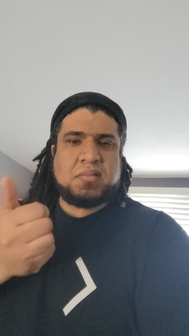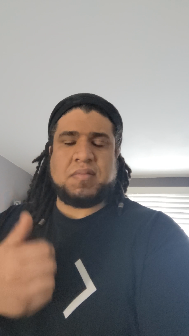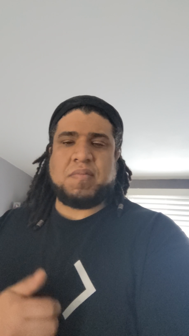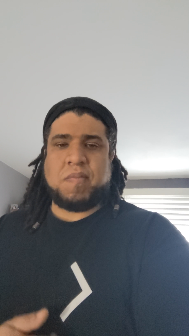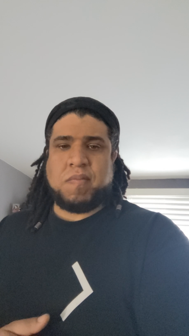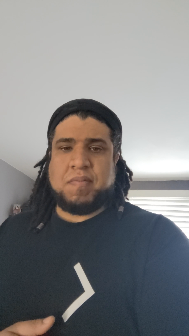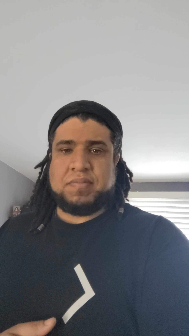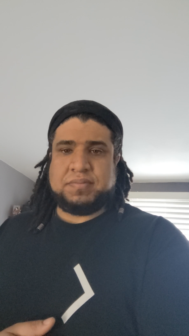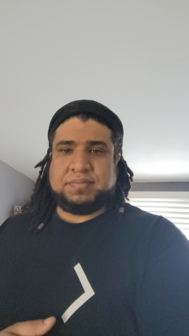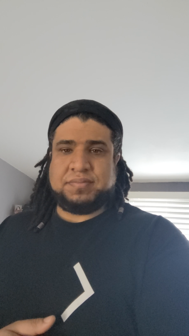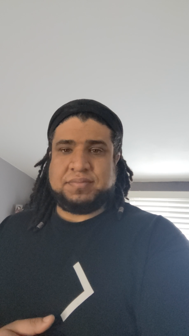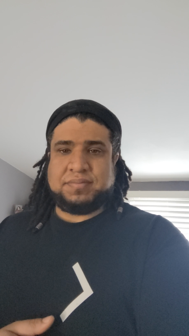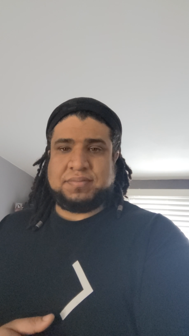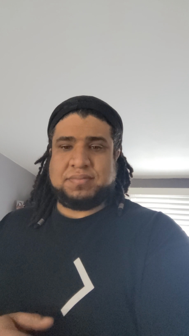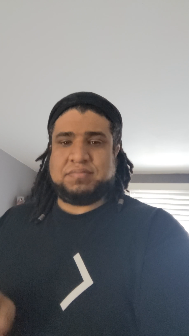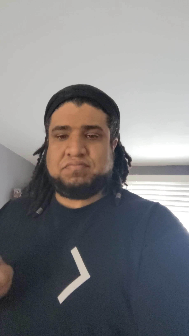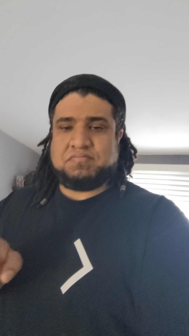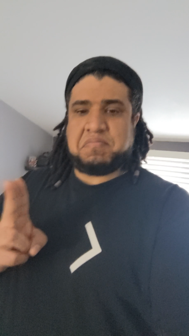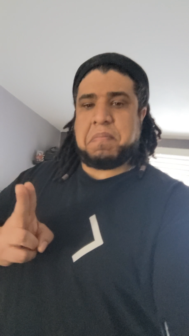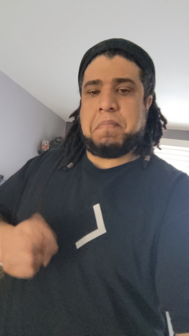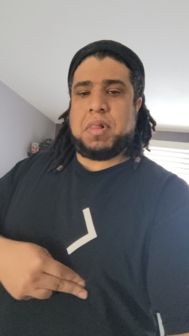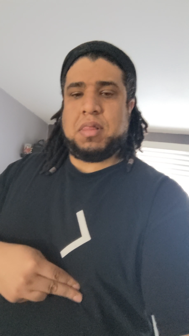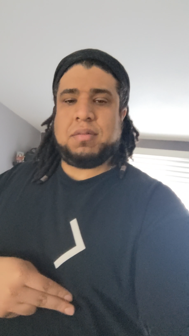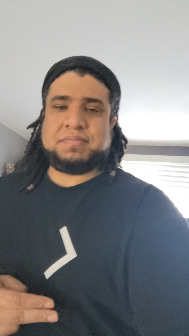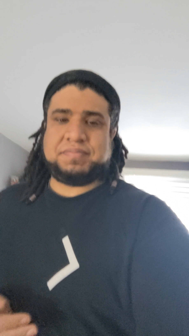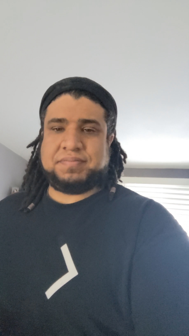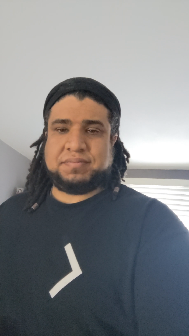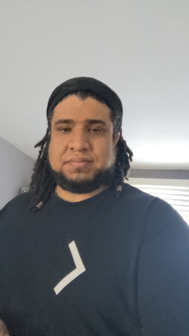belt